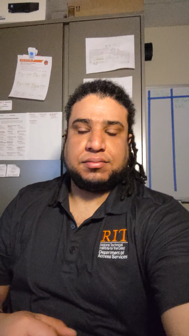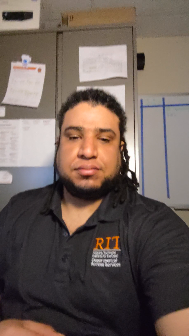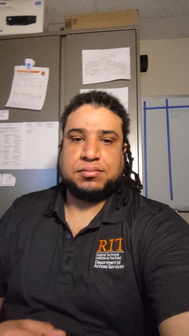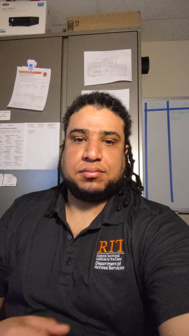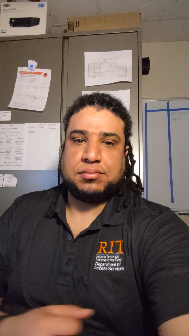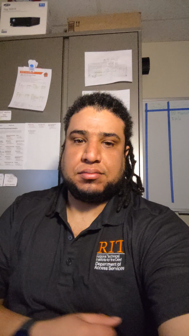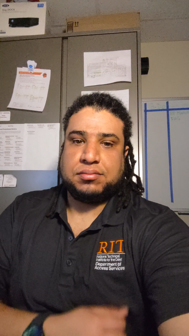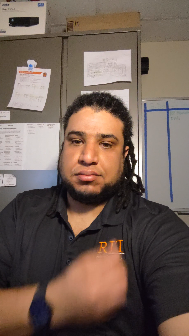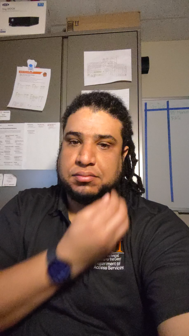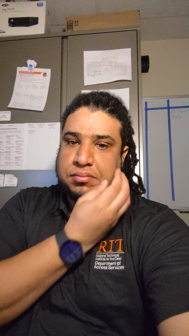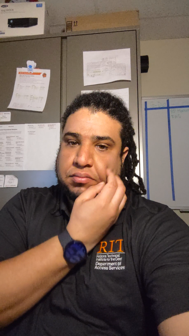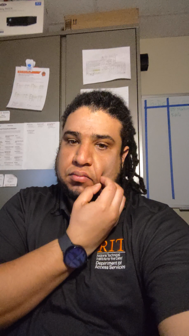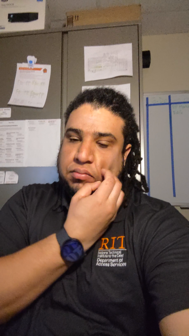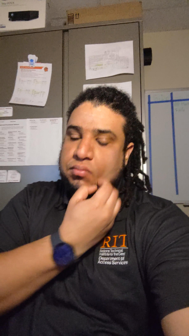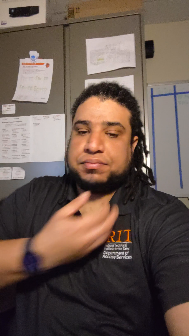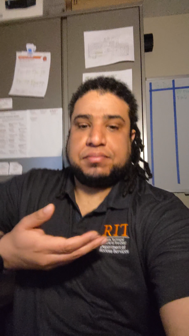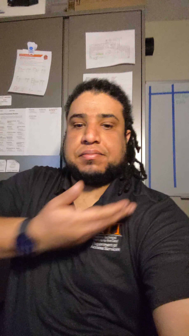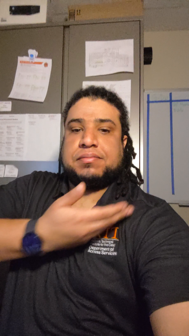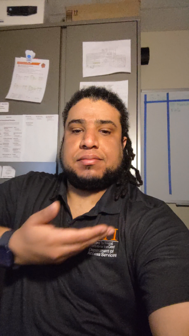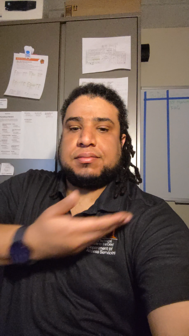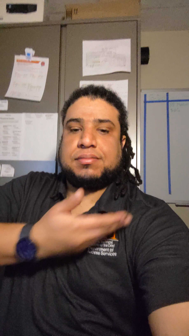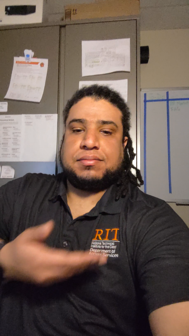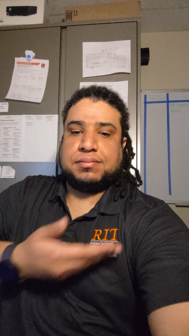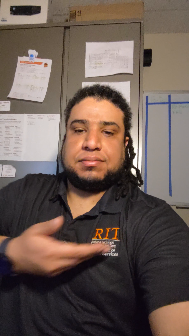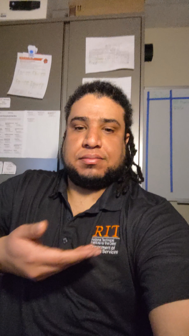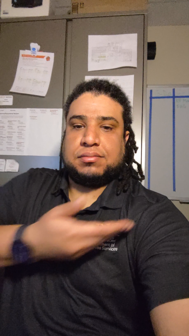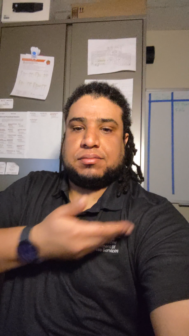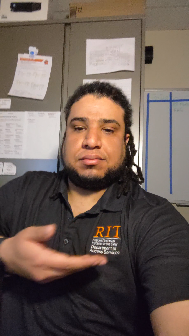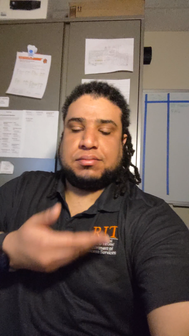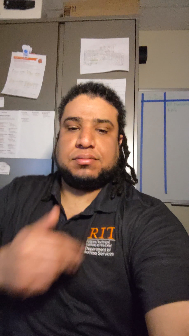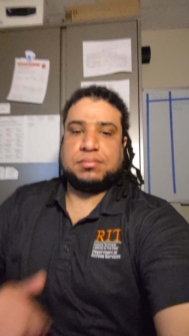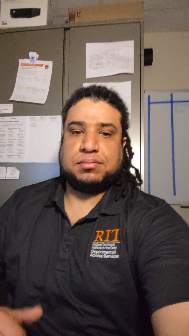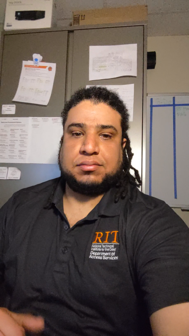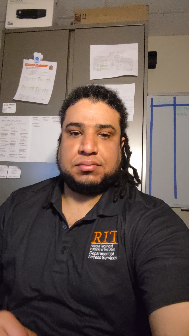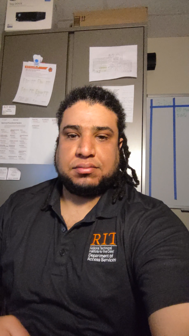baby